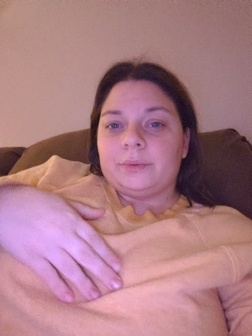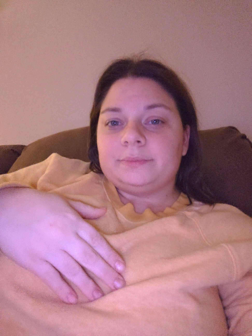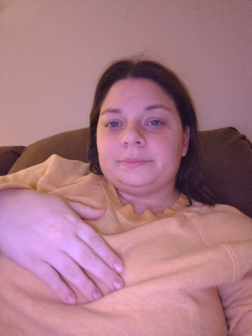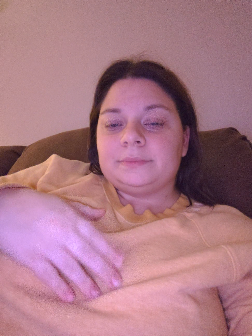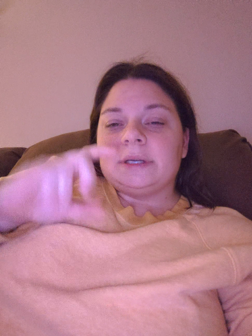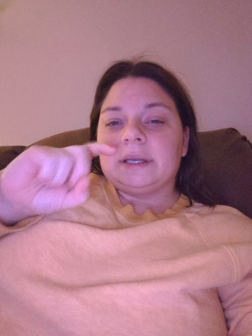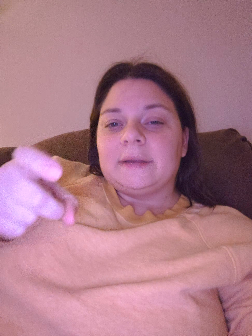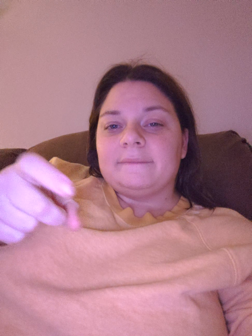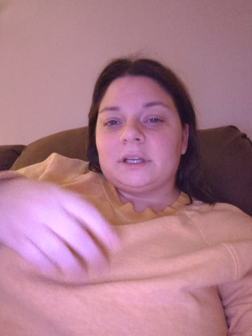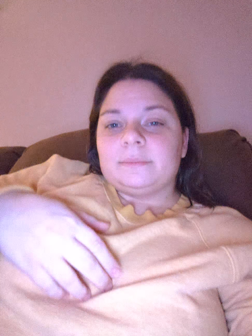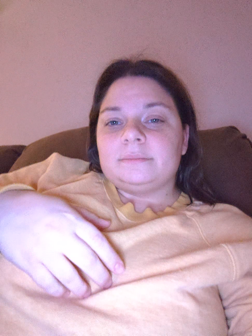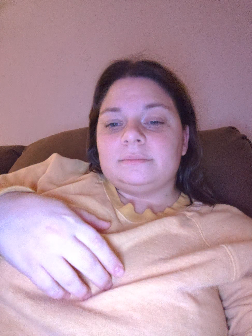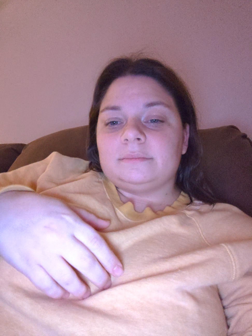gift